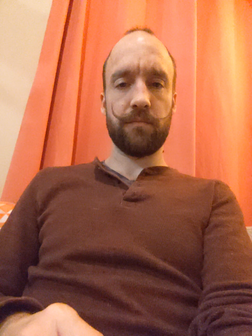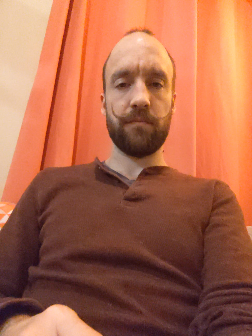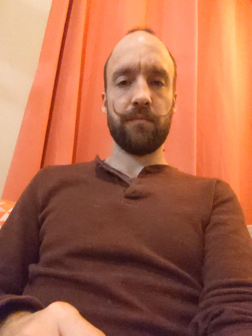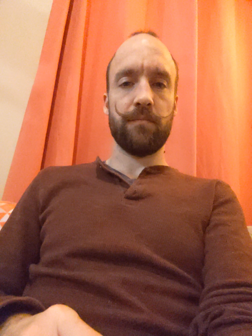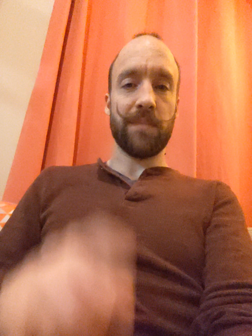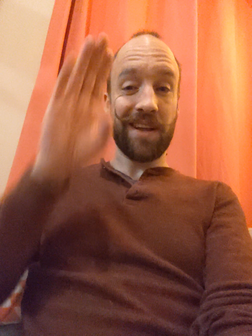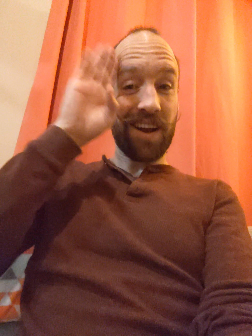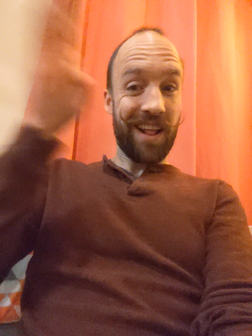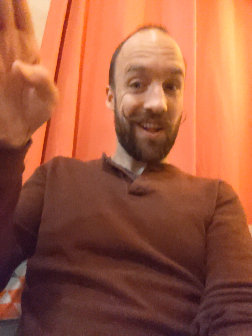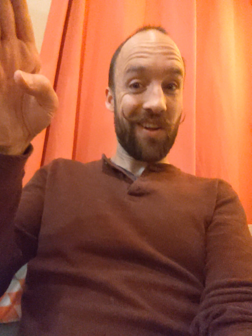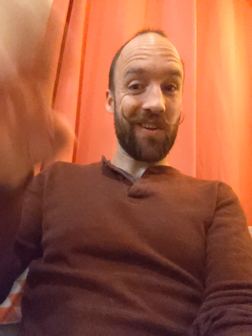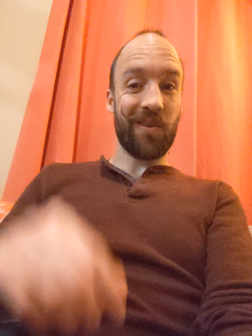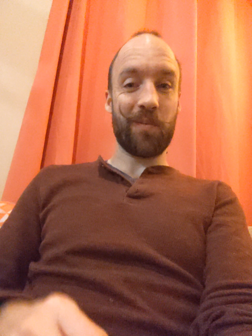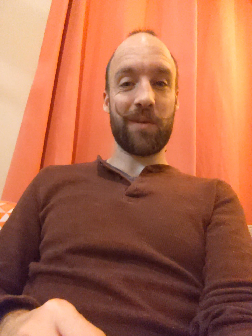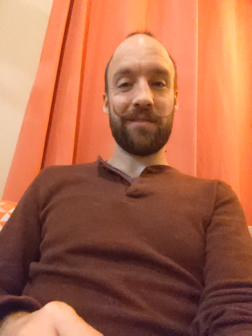hello